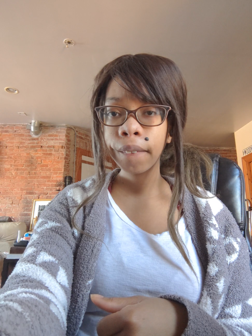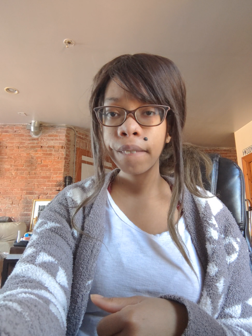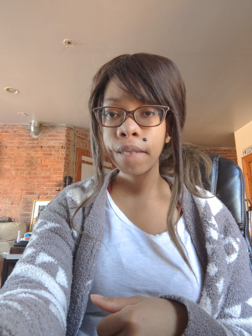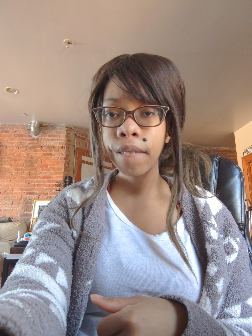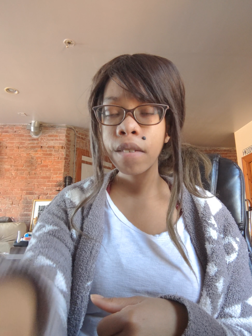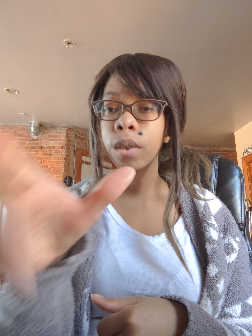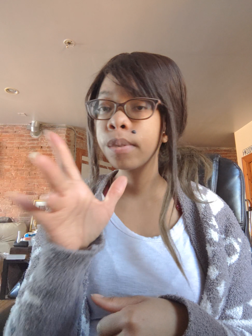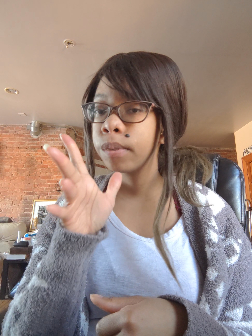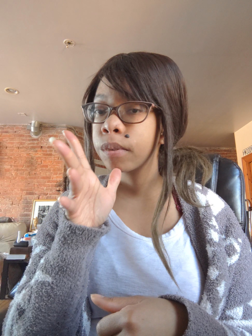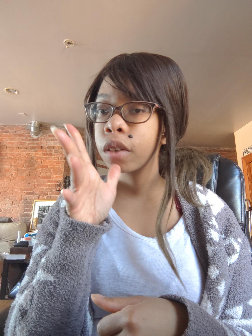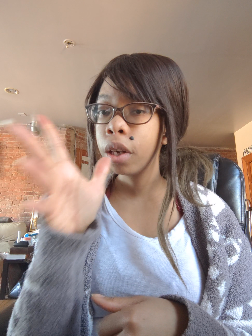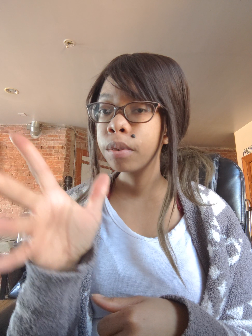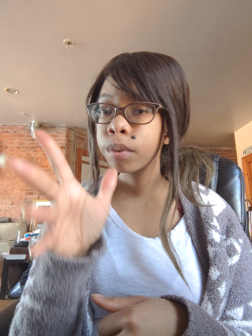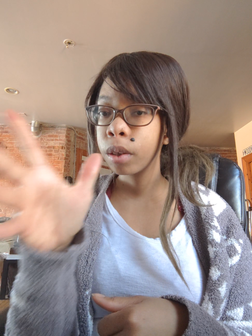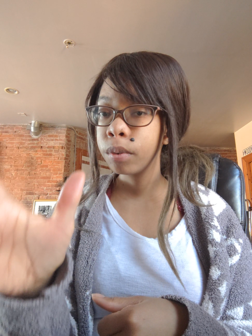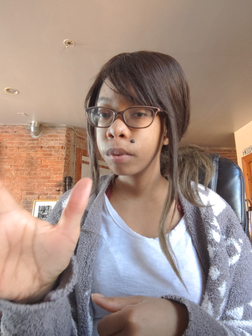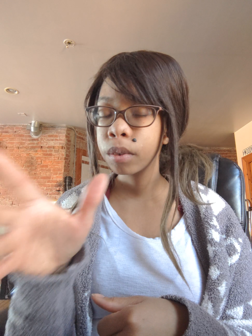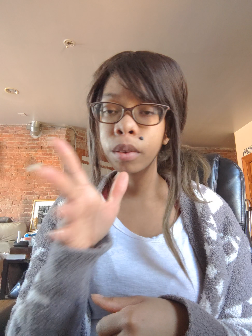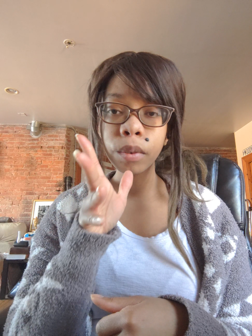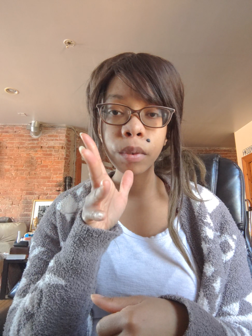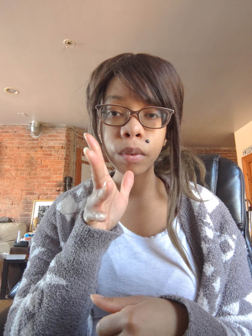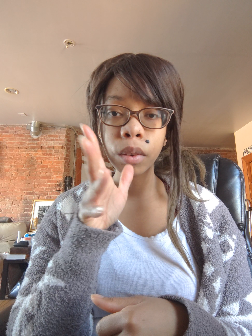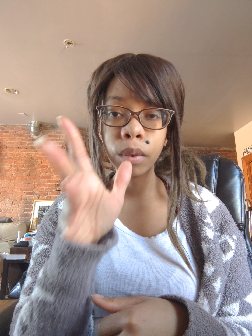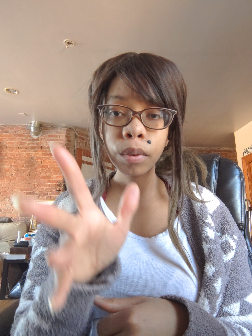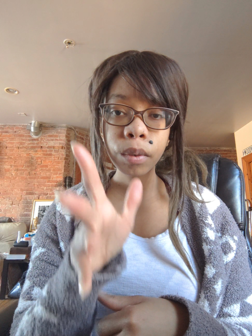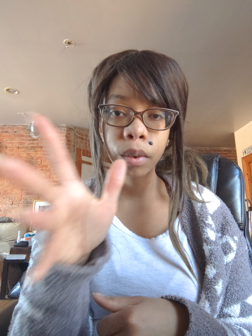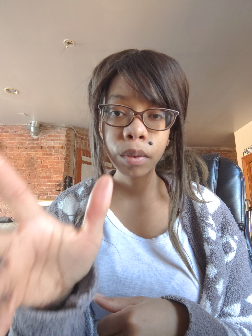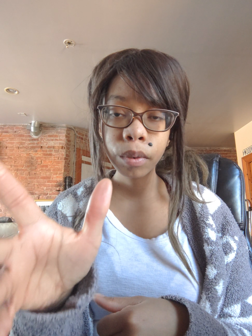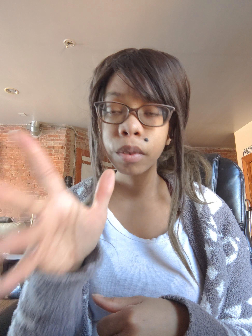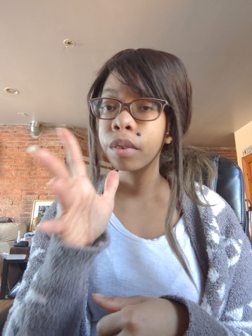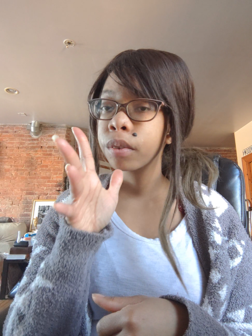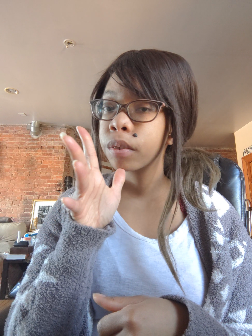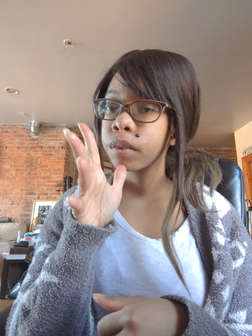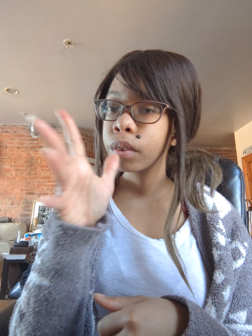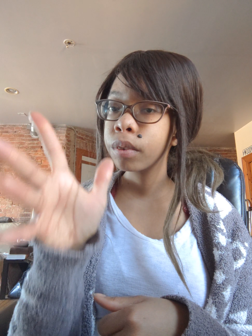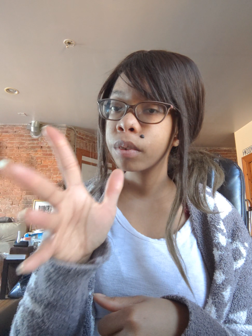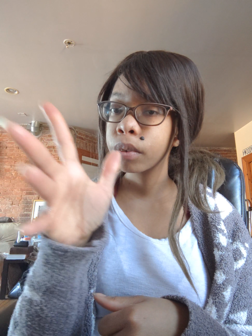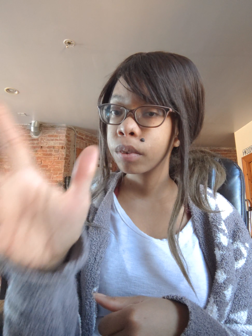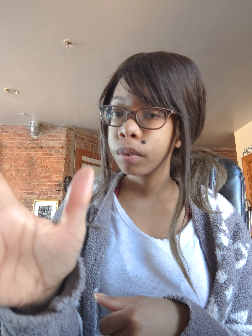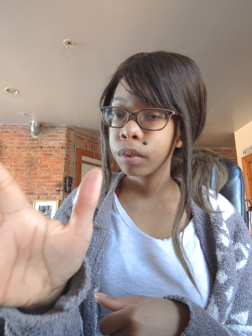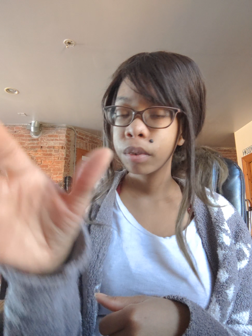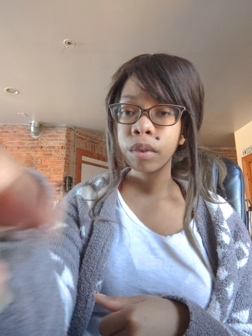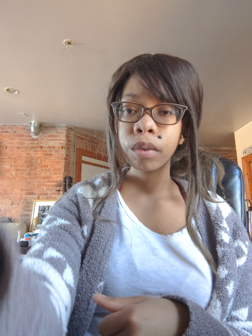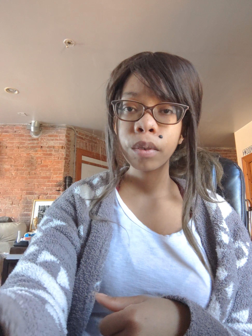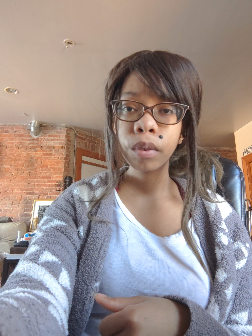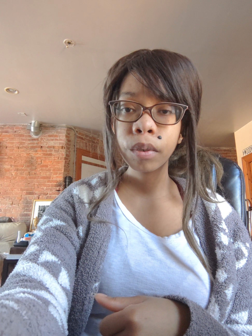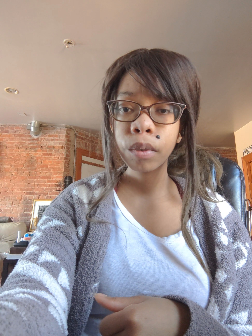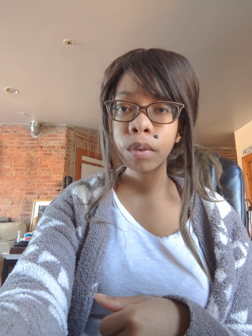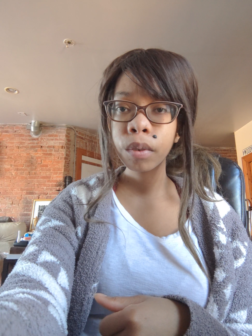grandma